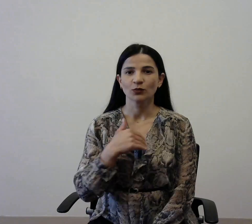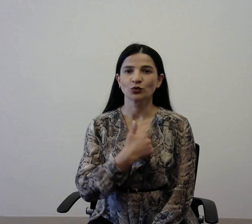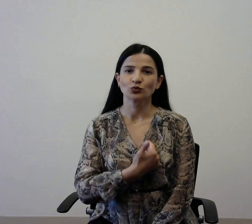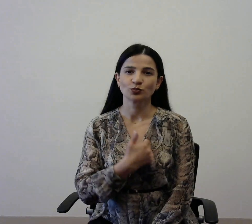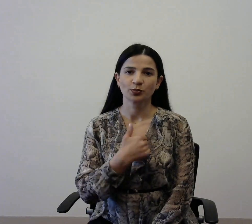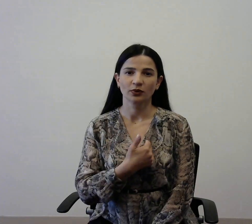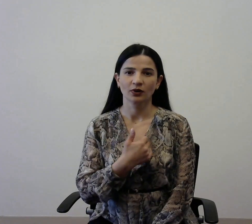subay